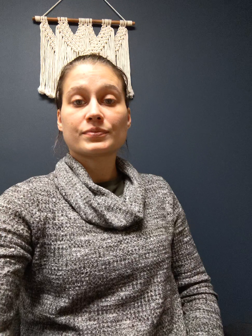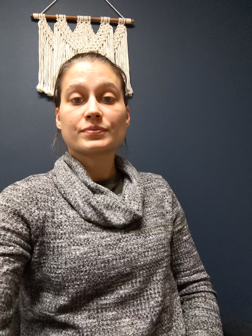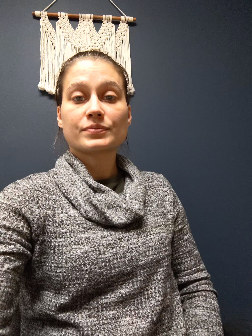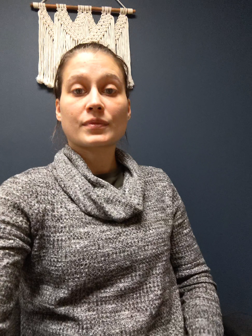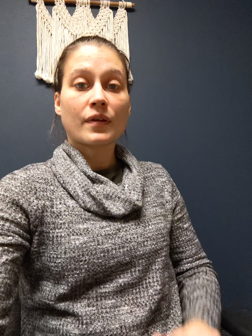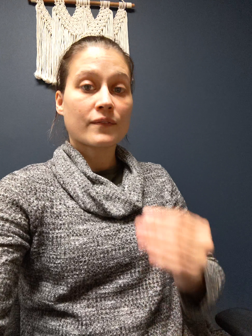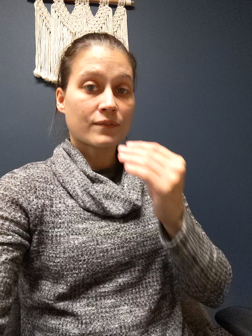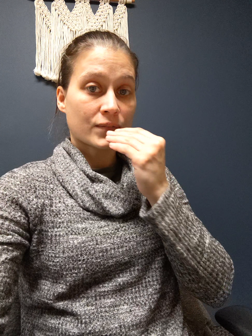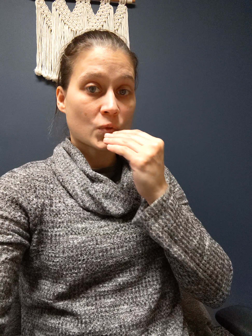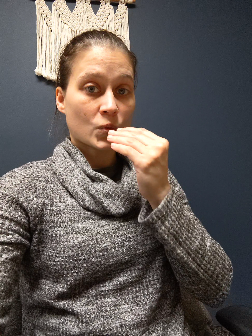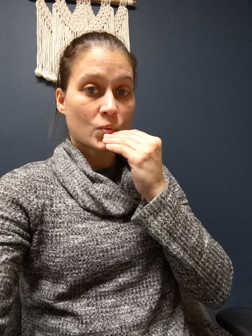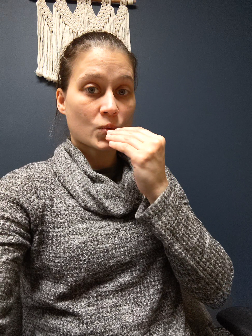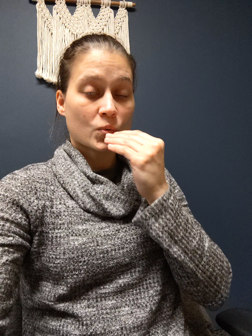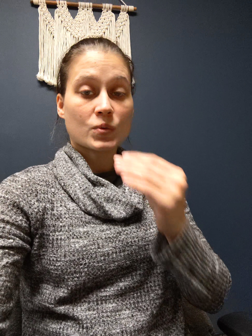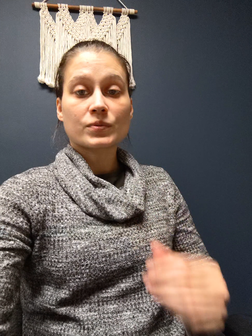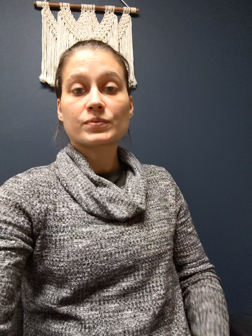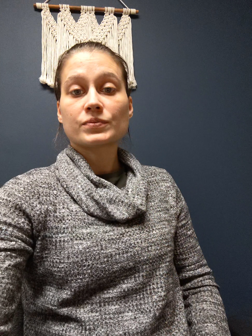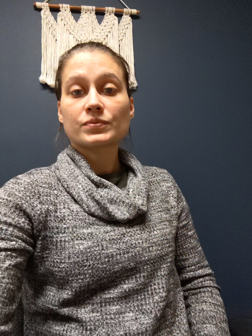food